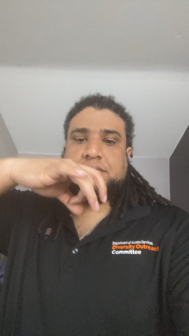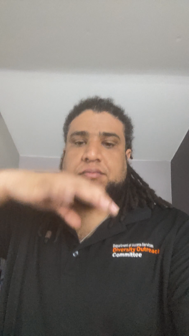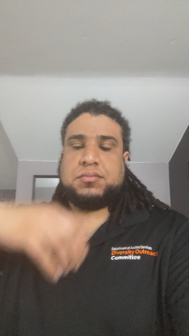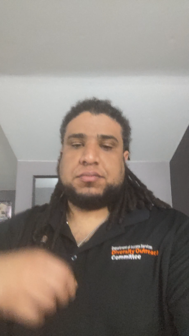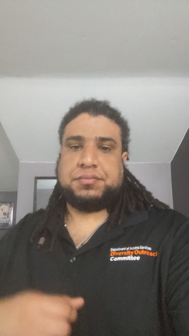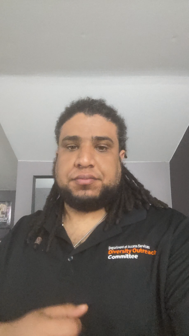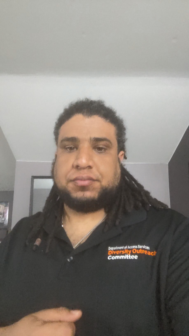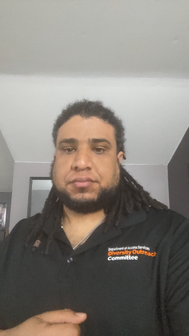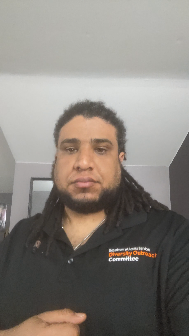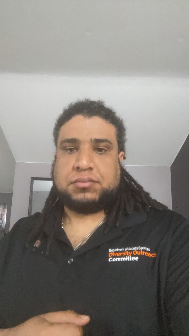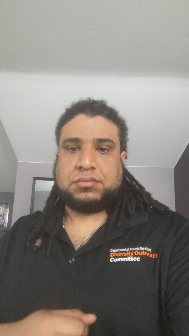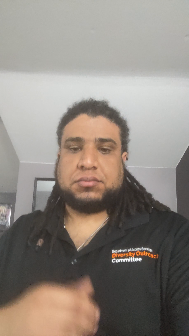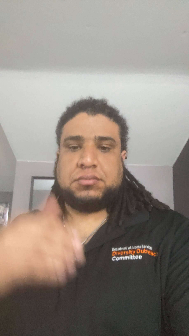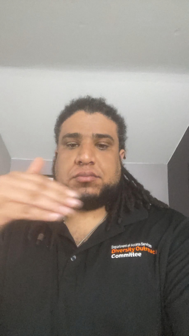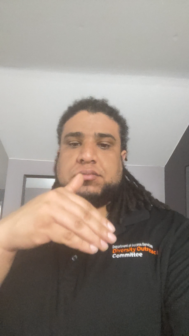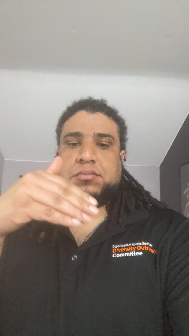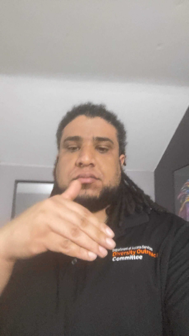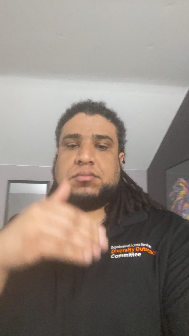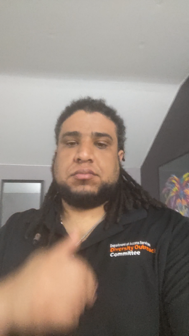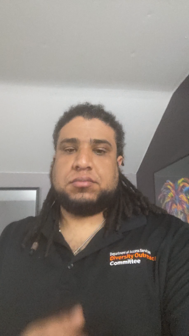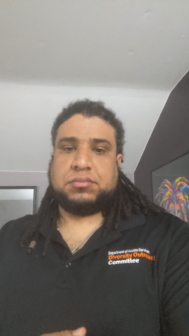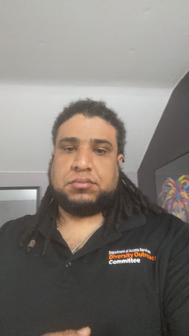doctor